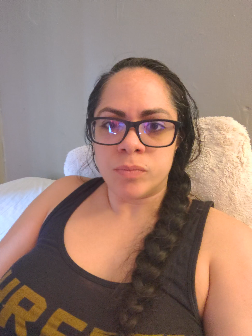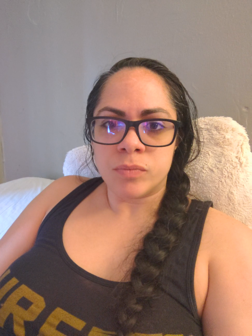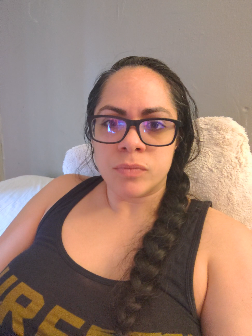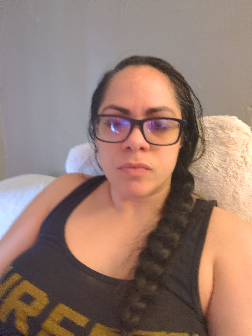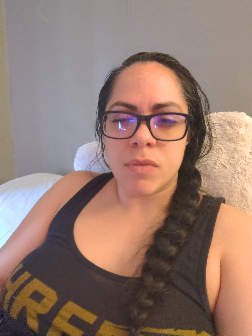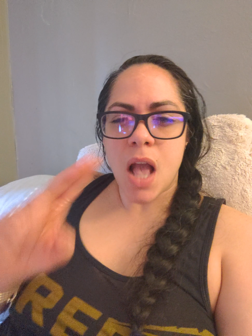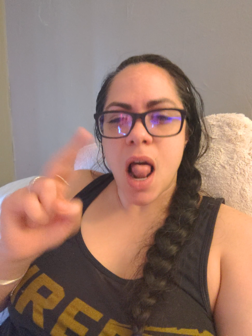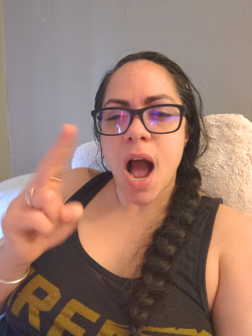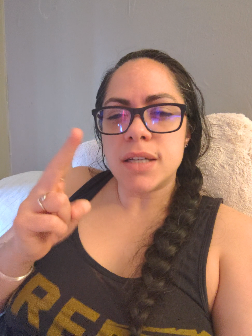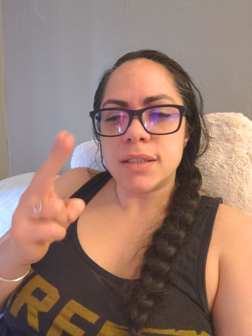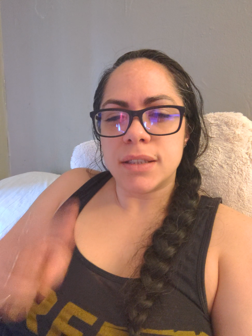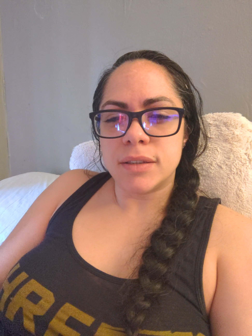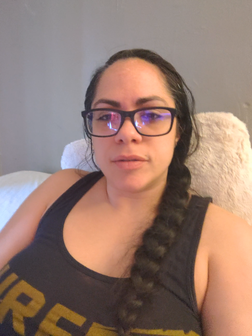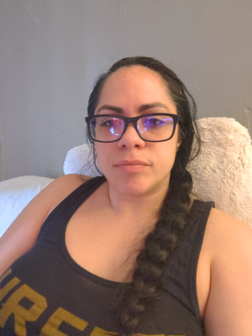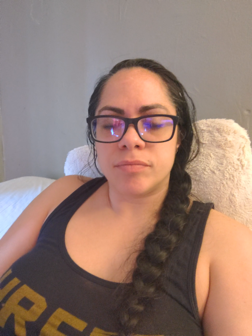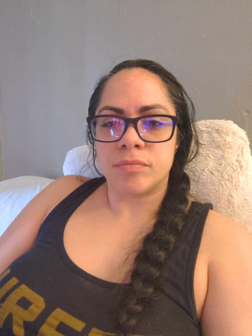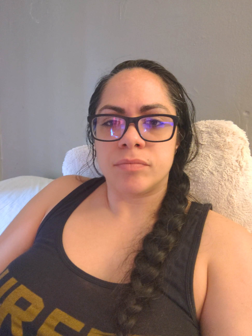closet